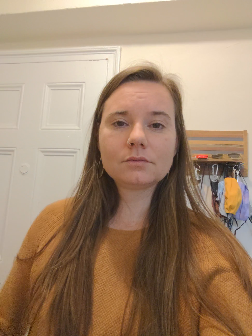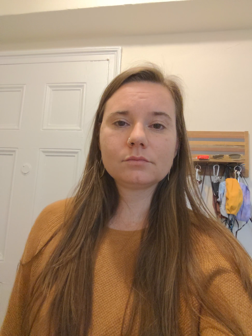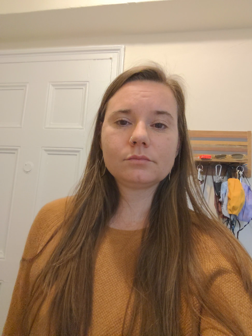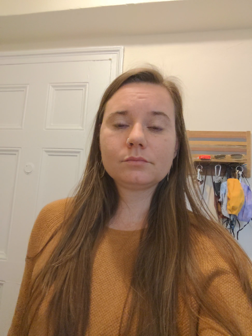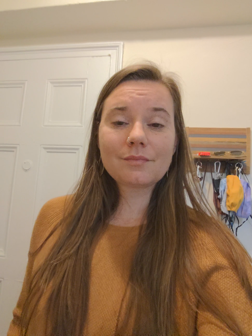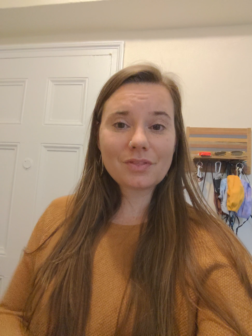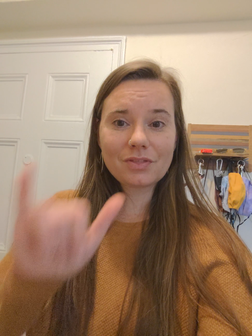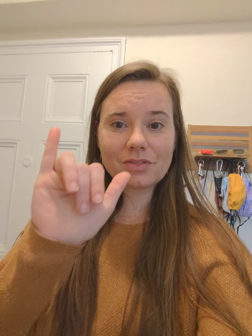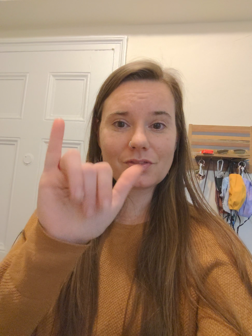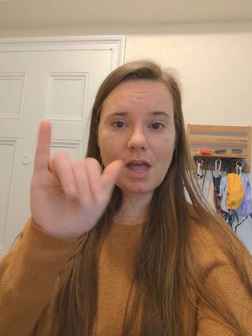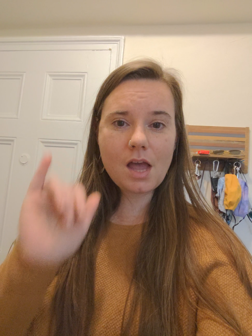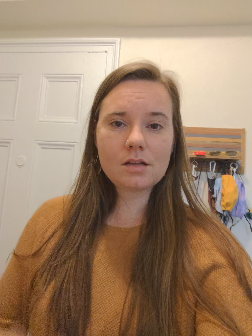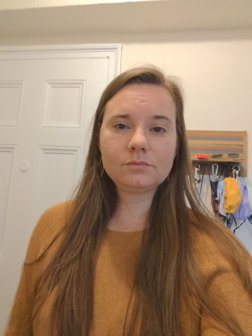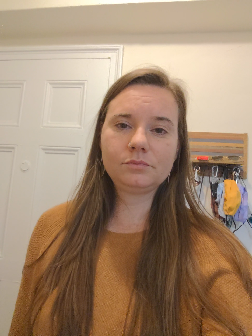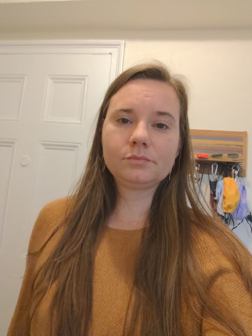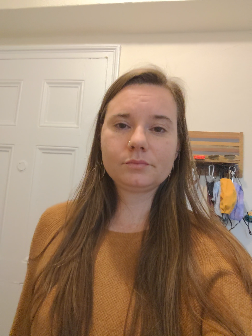that